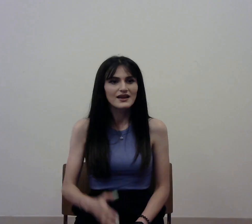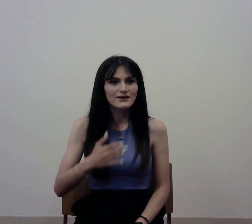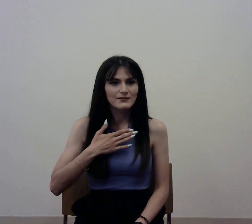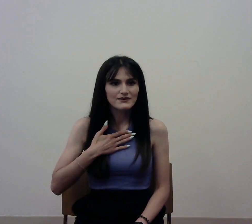mən